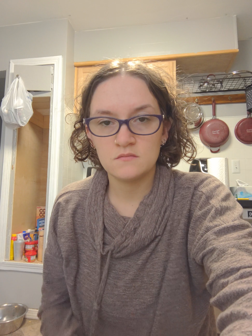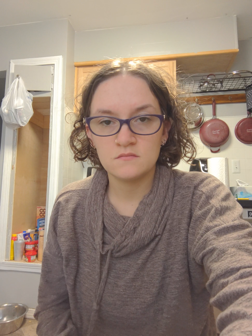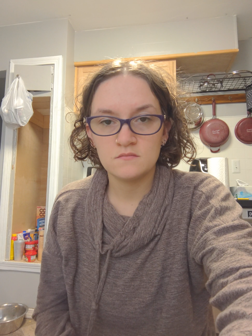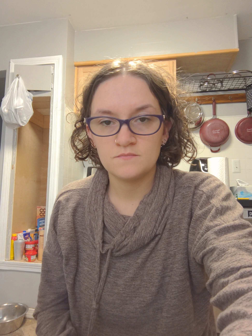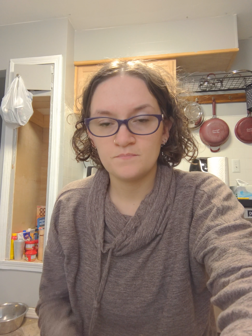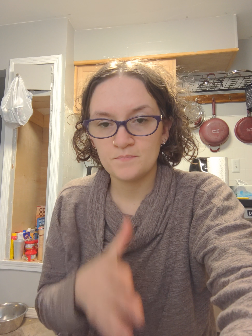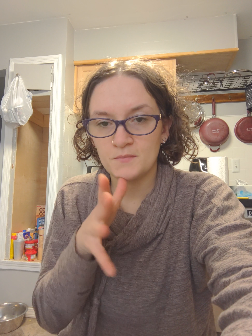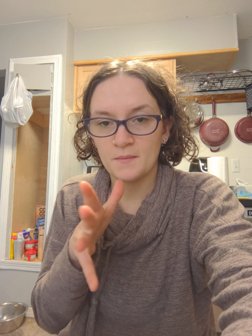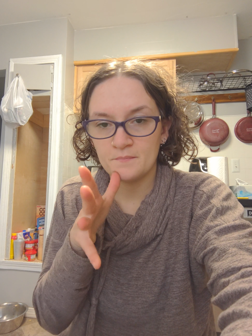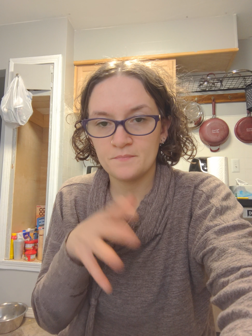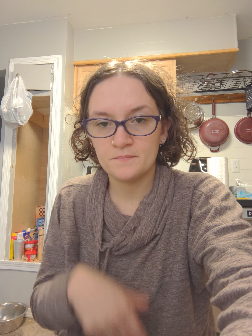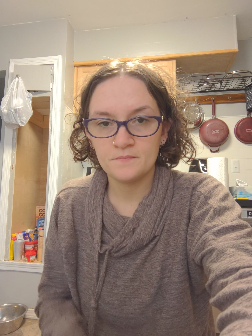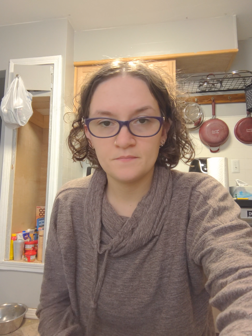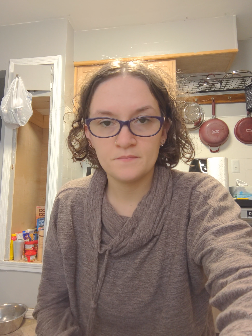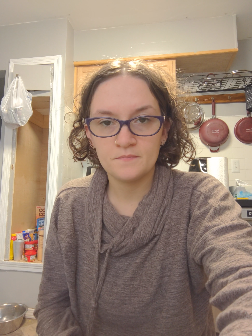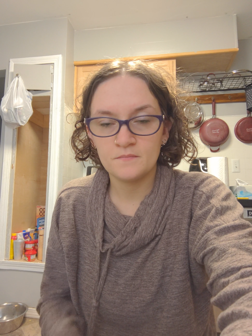mom